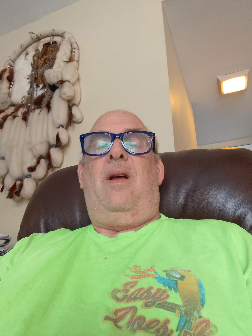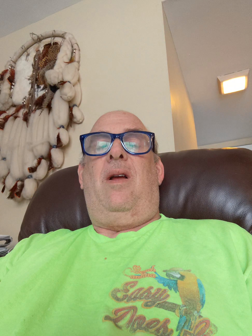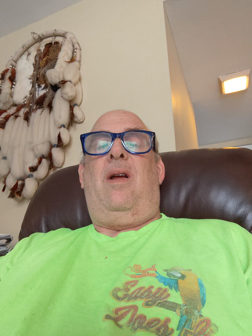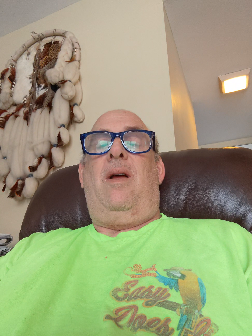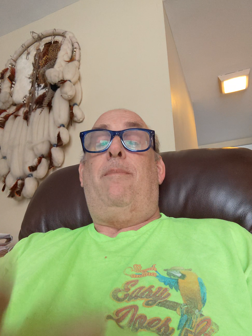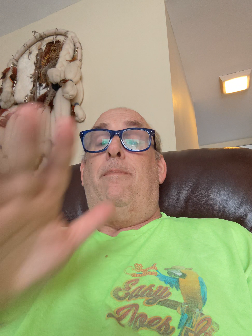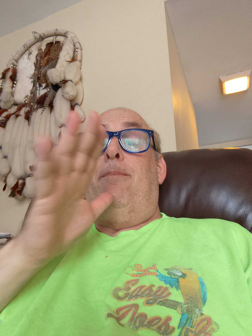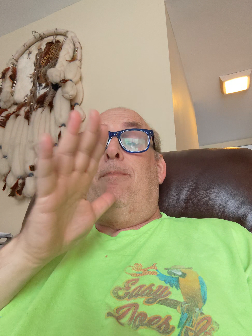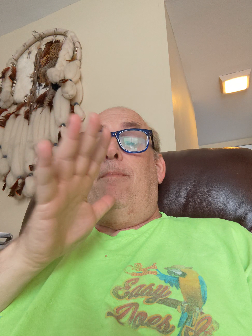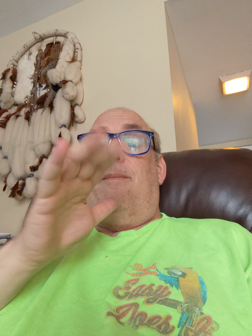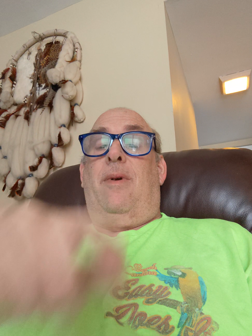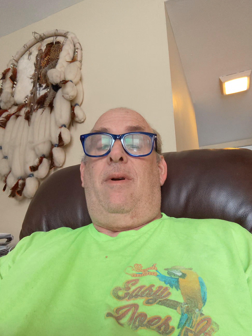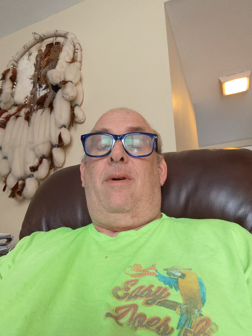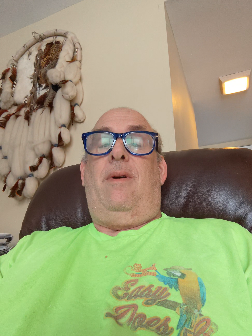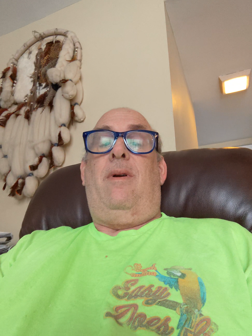mom